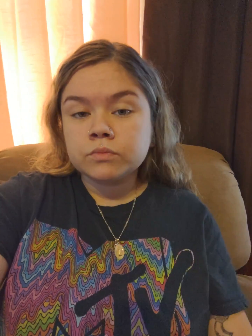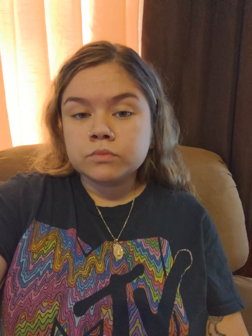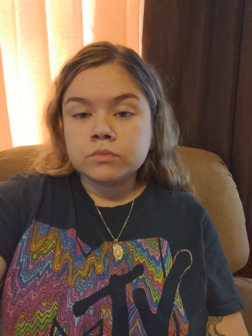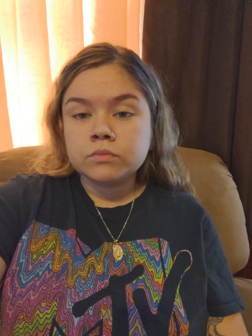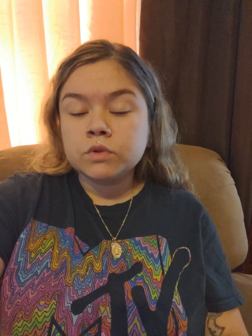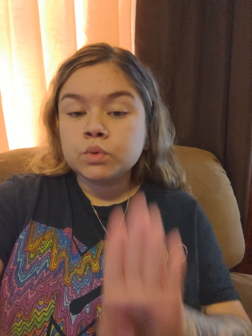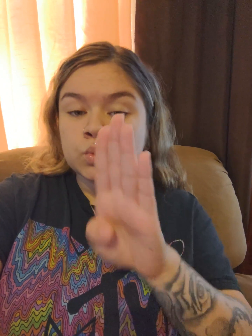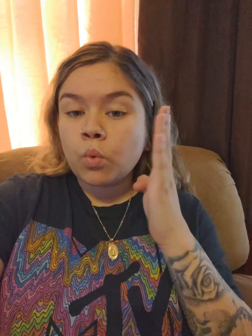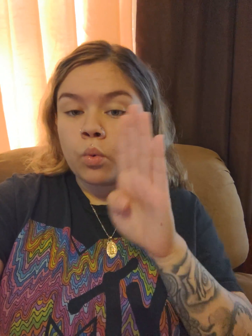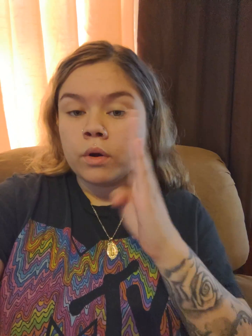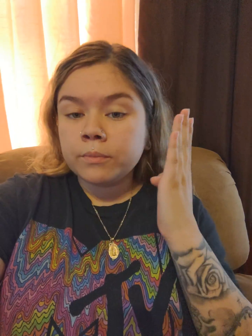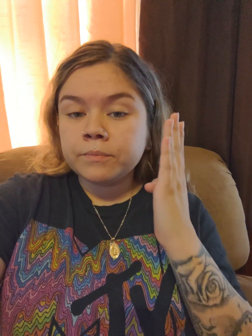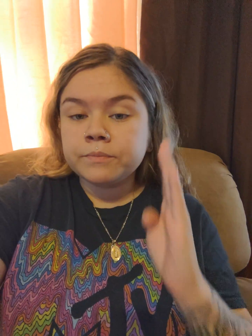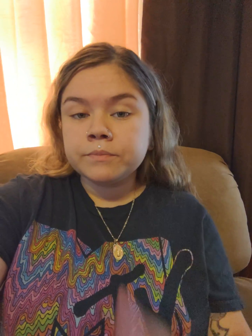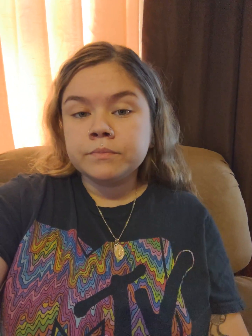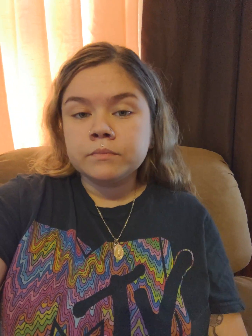door